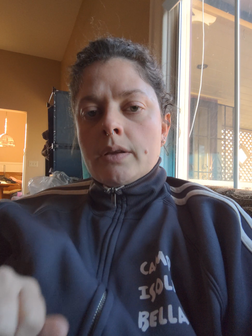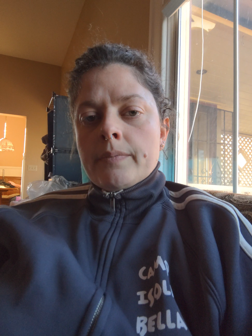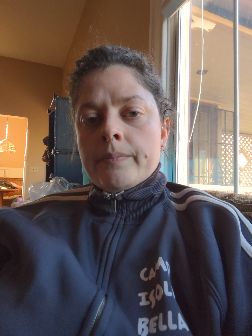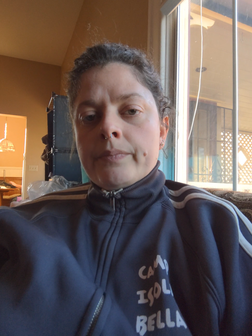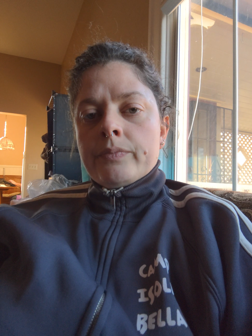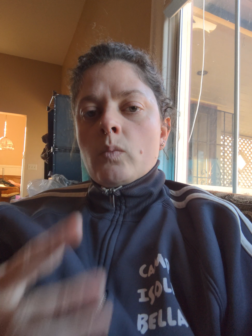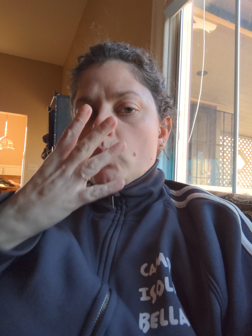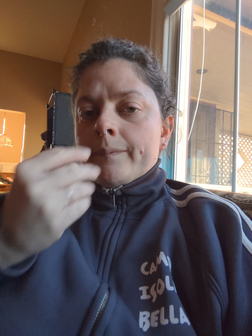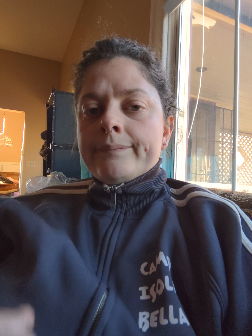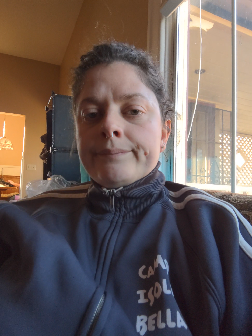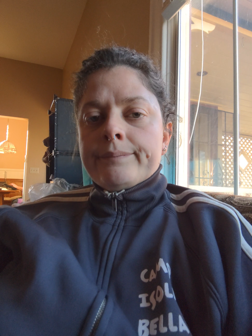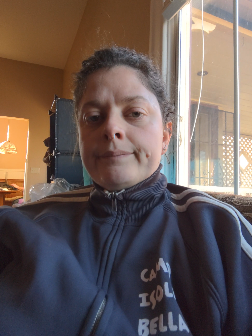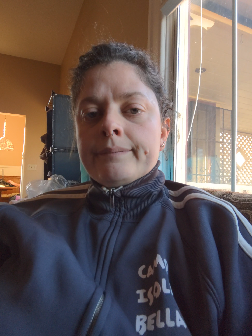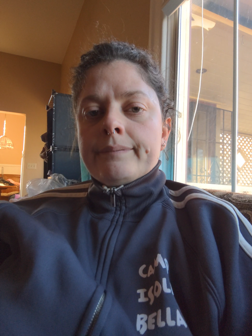wolf